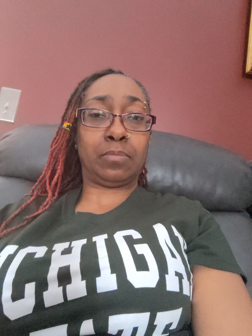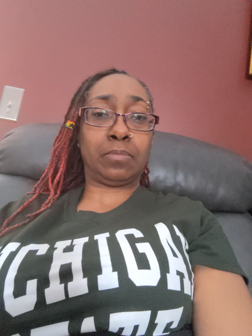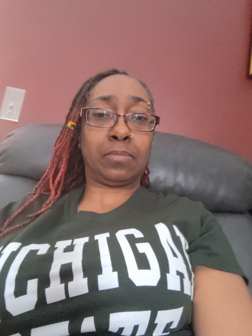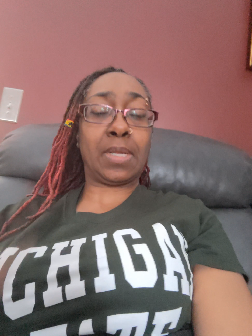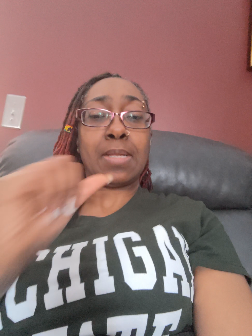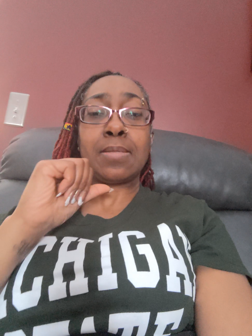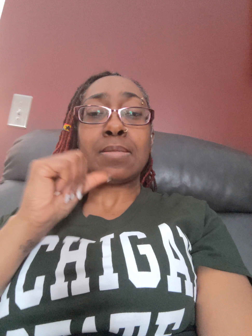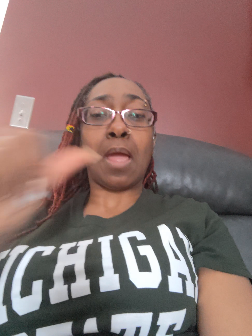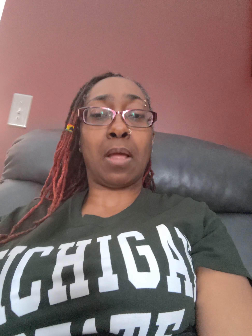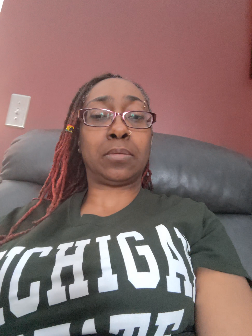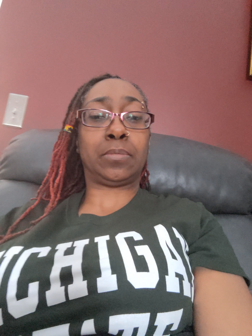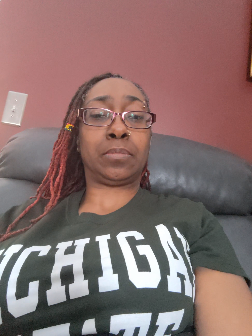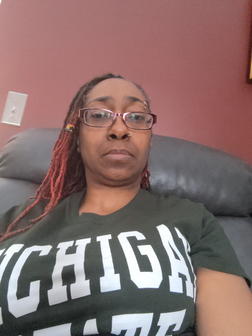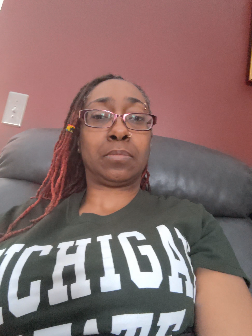not